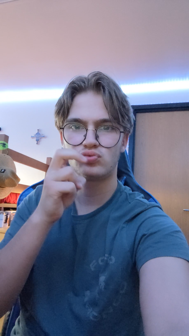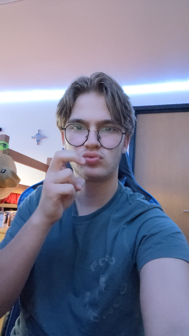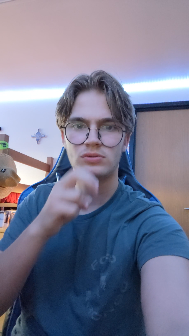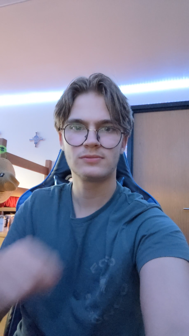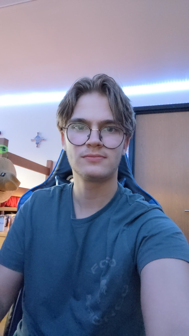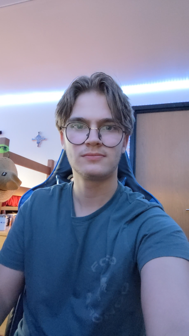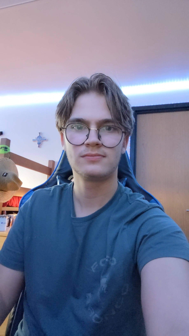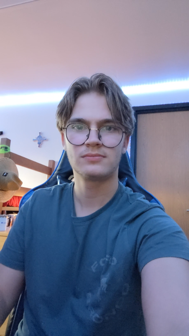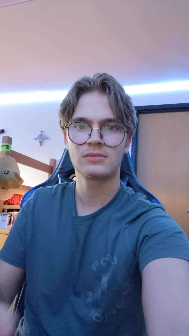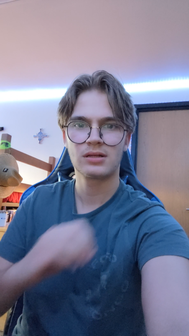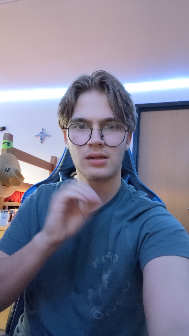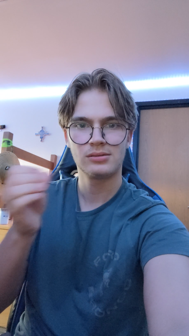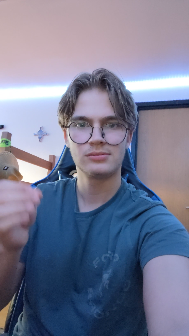none